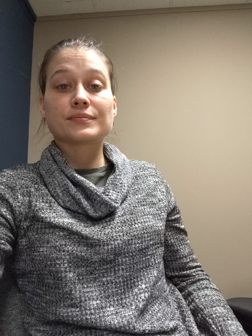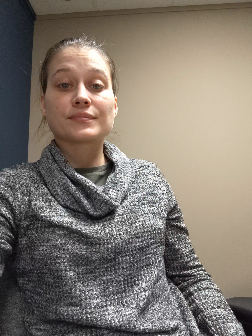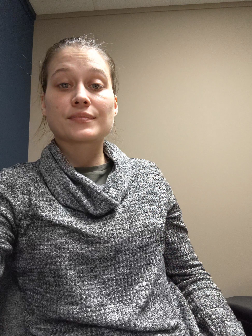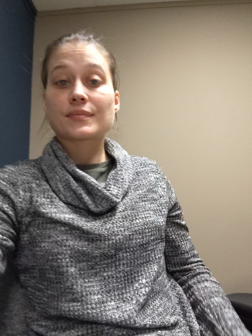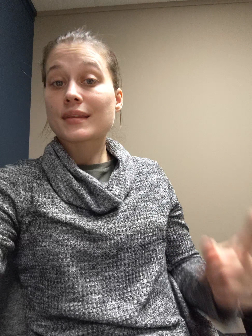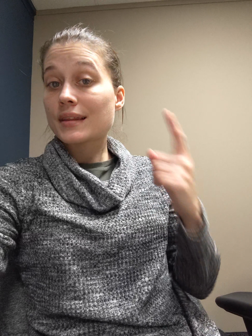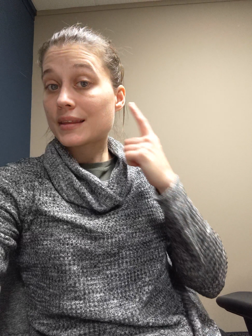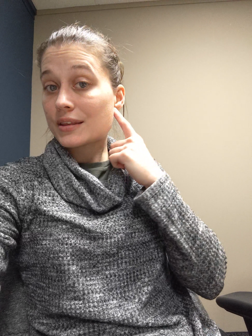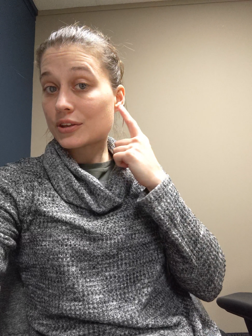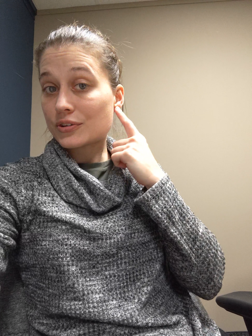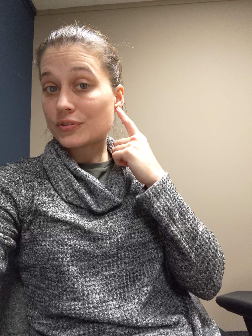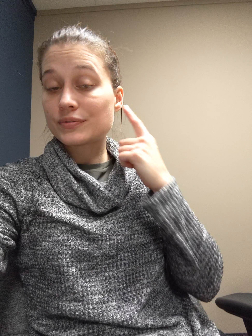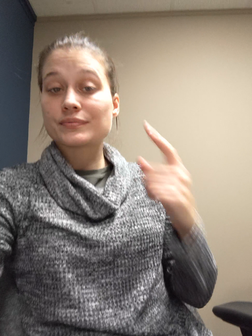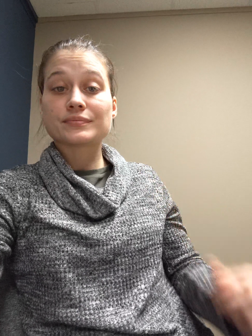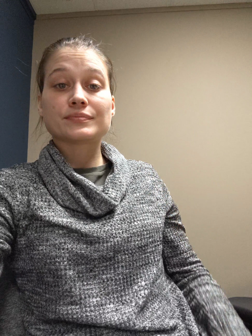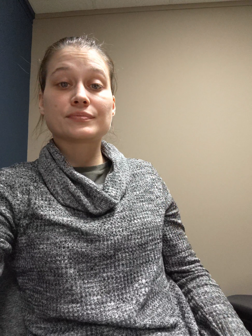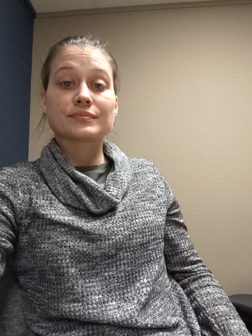ear